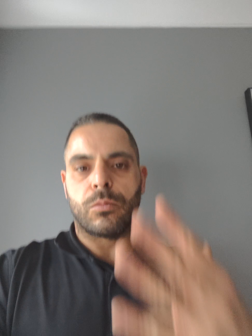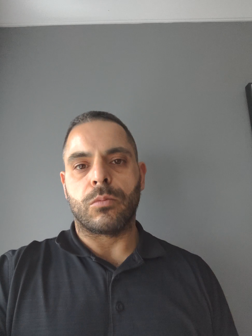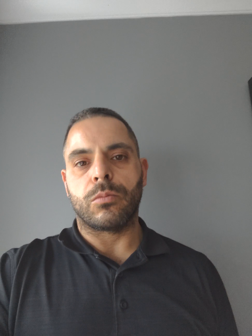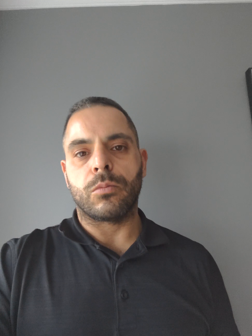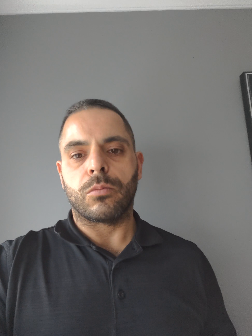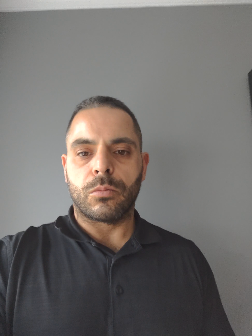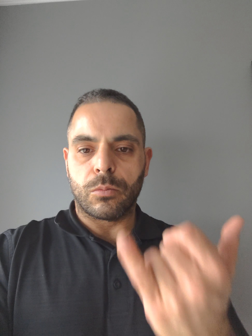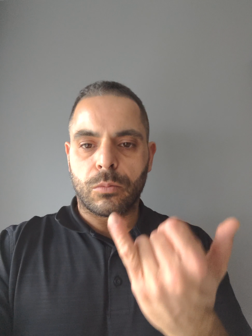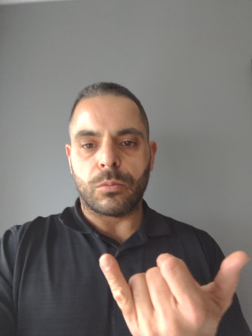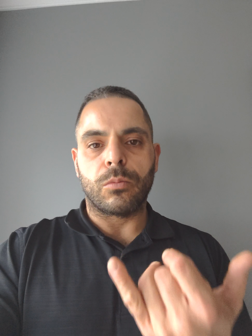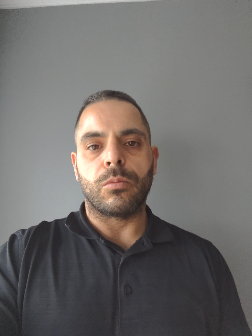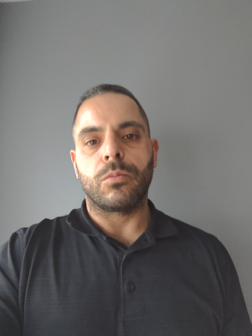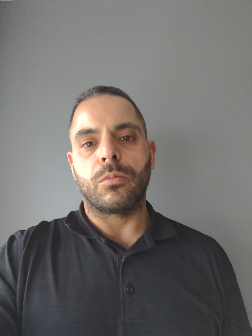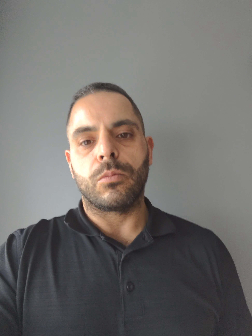now